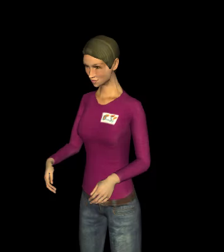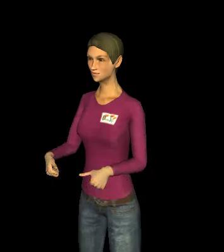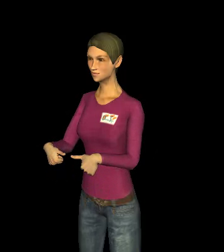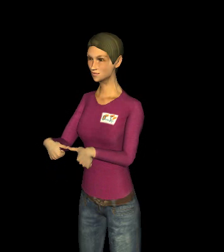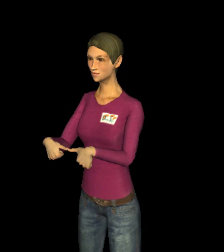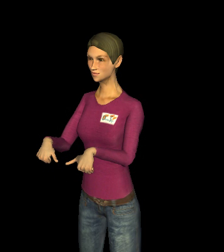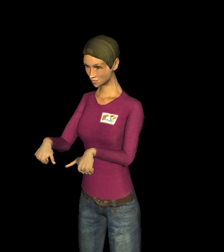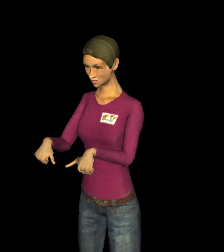يبقى